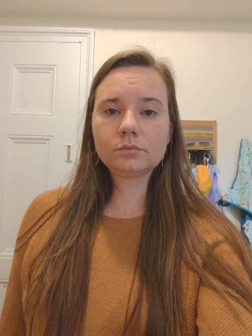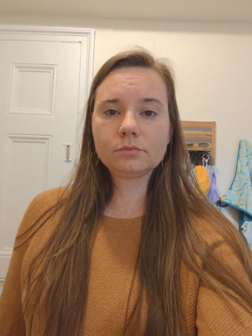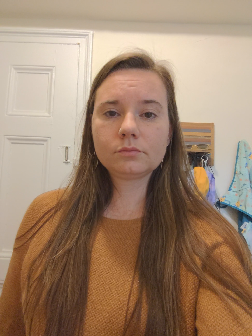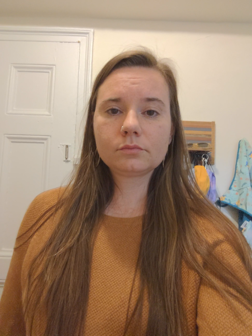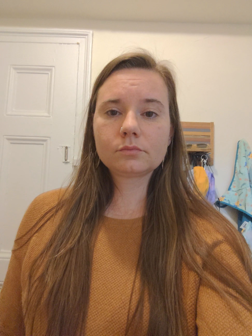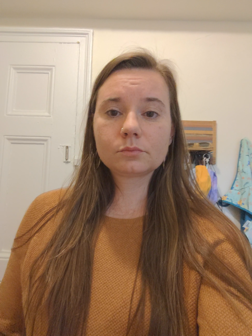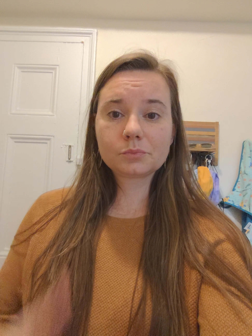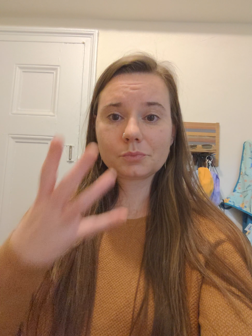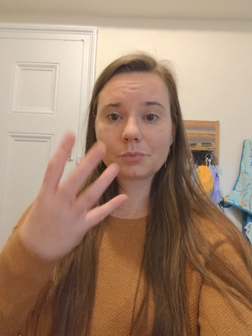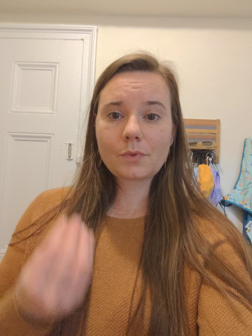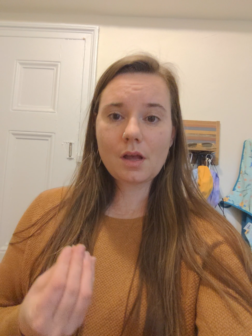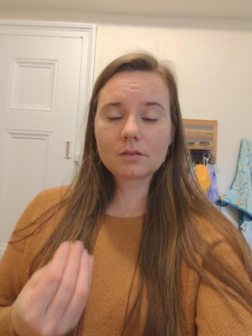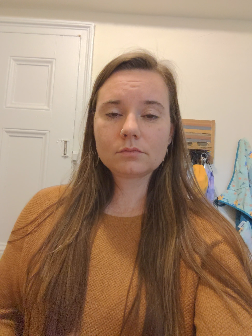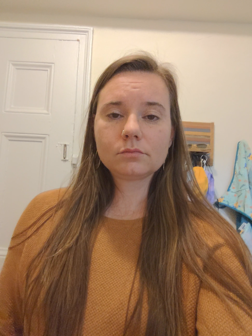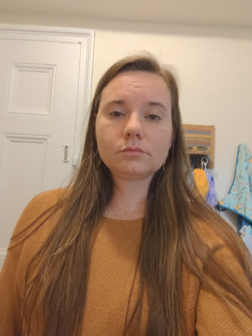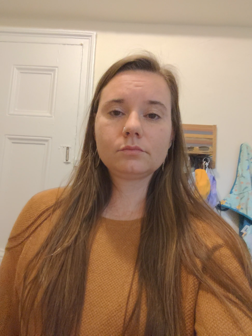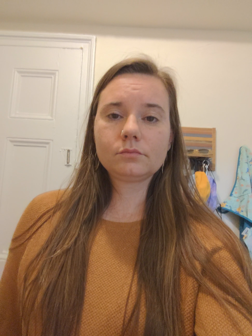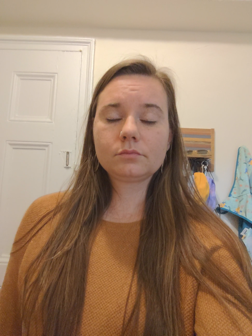wet